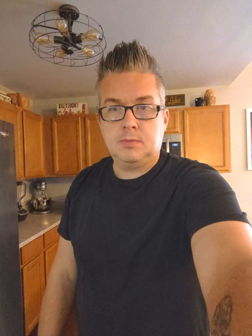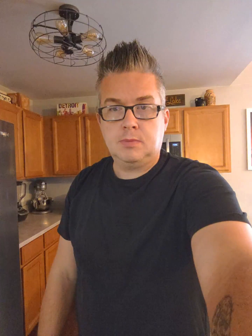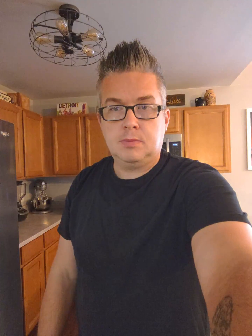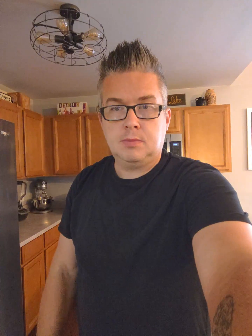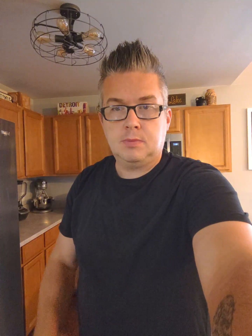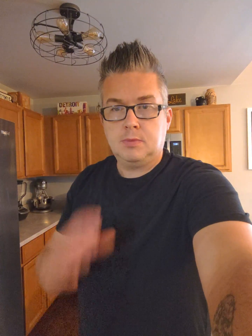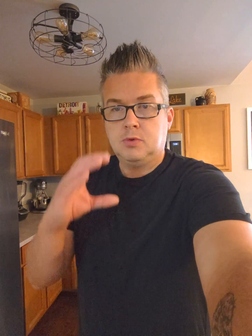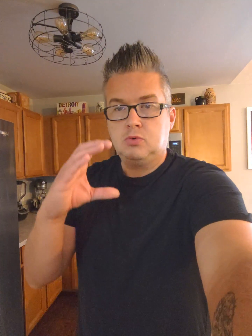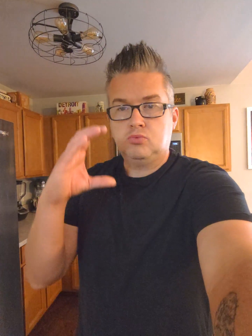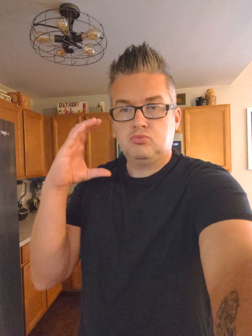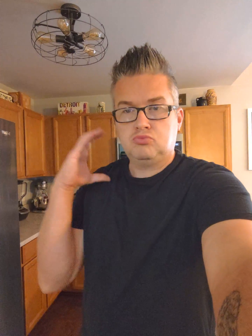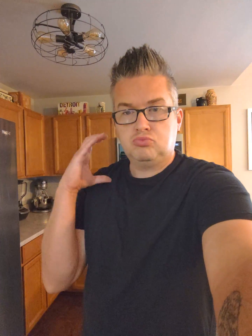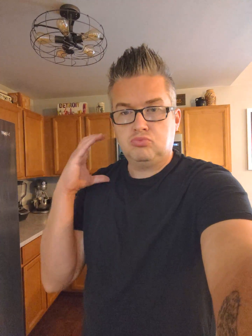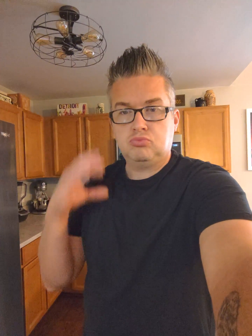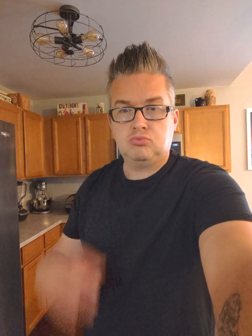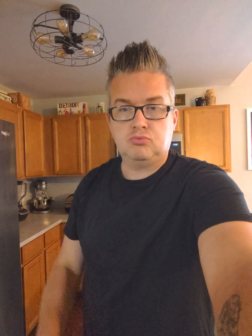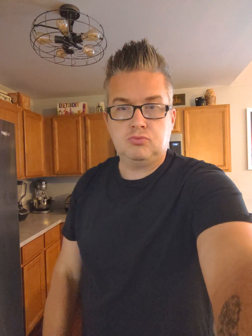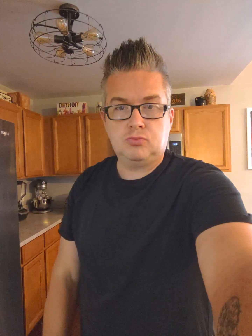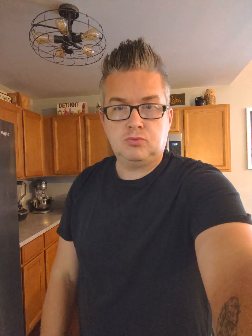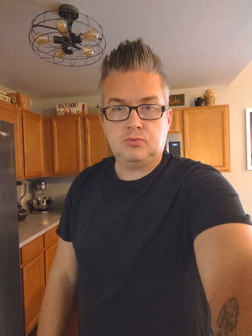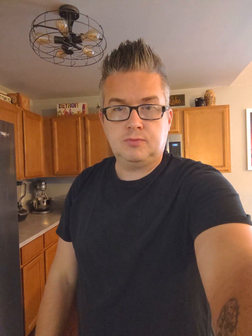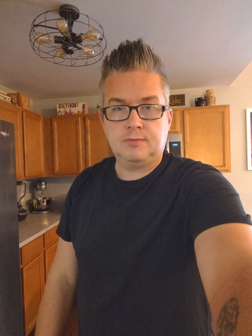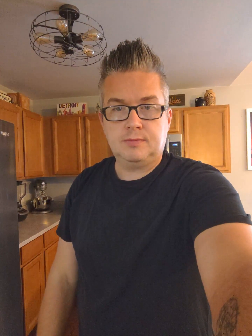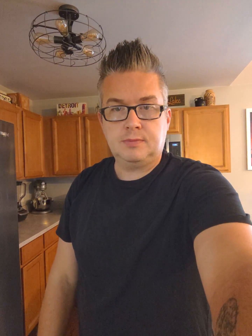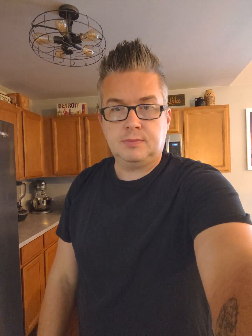bus